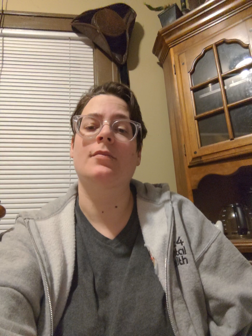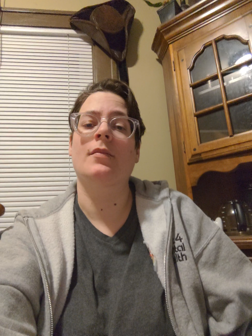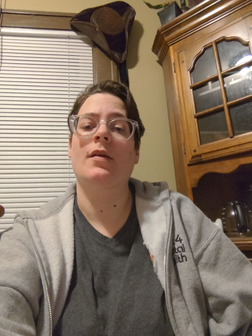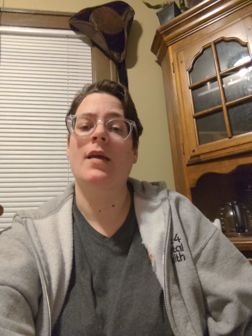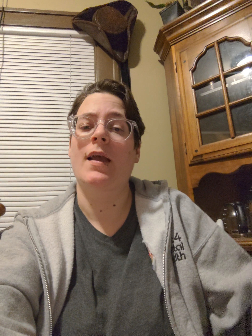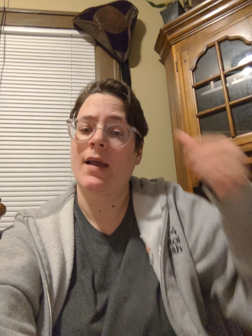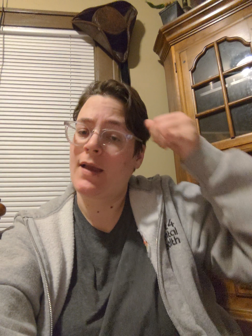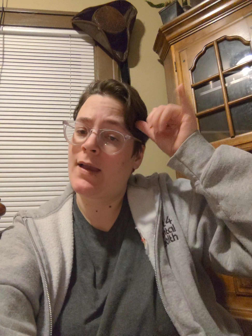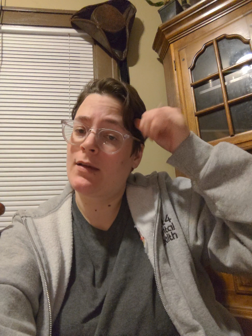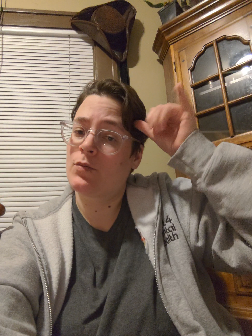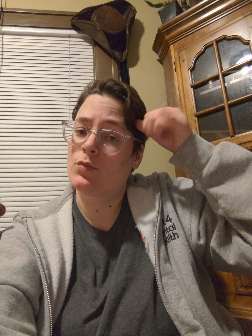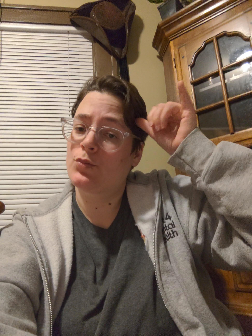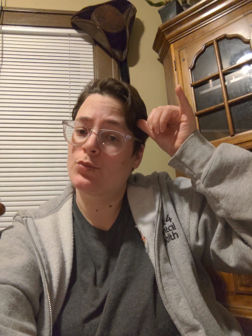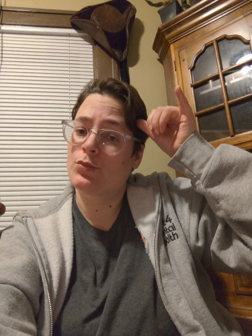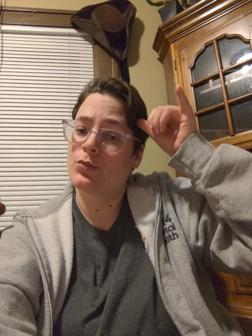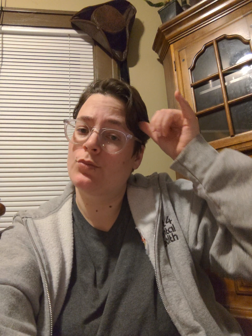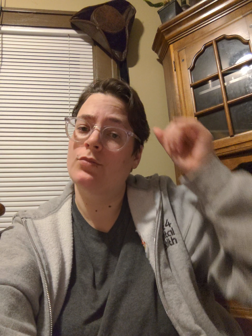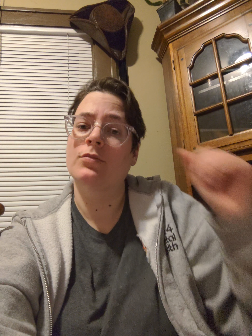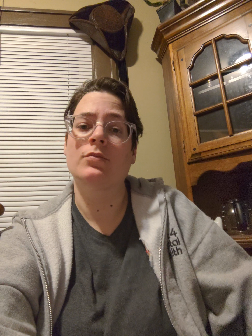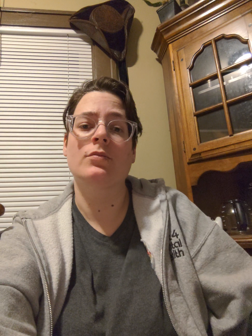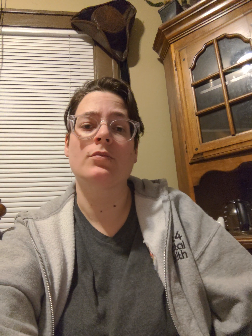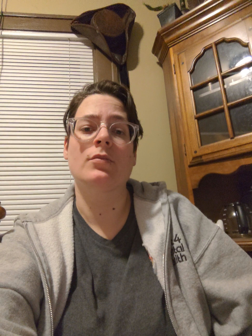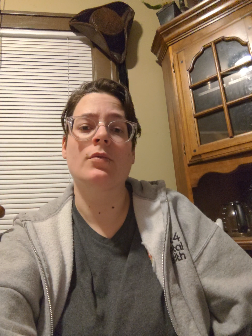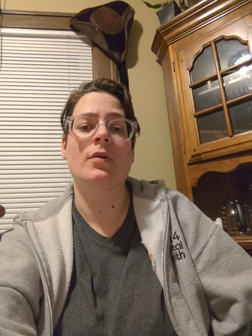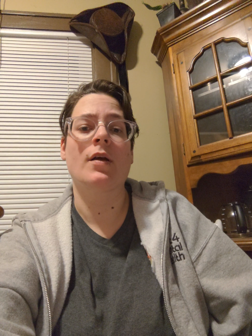cow